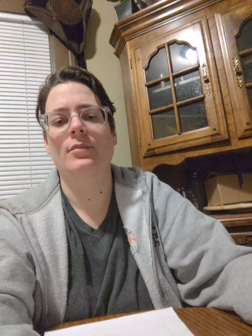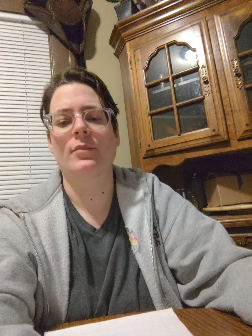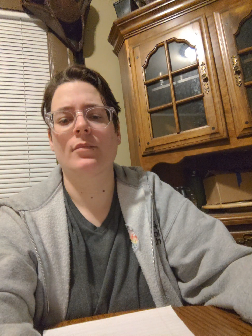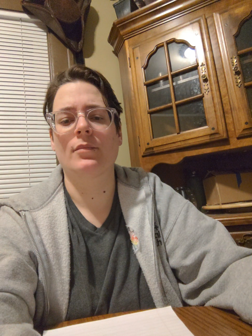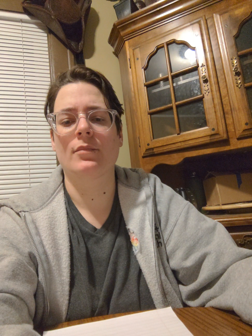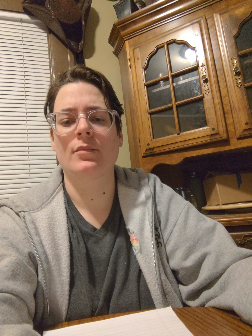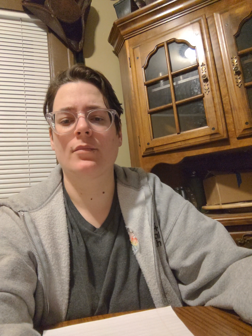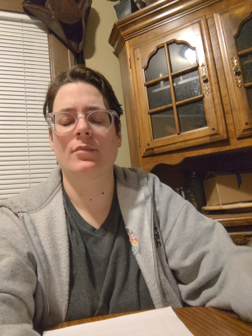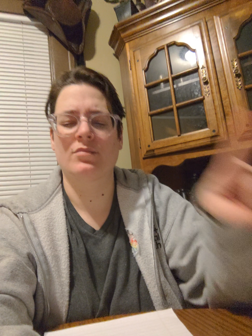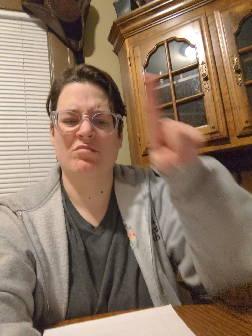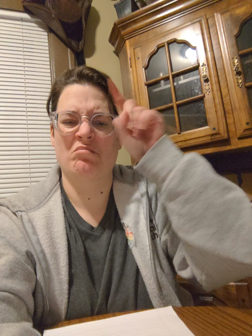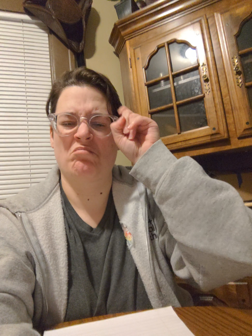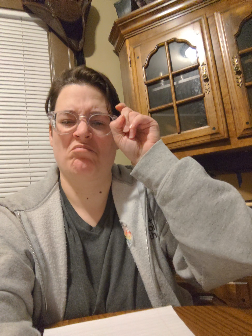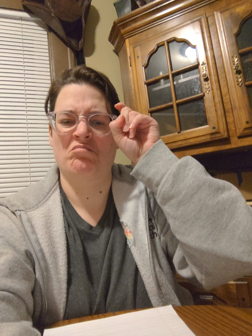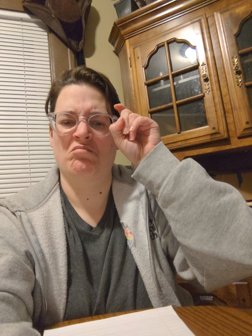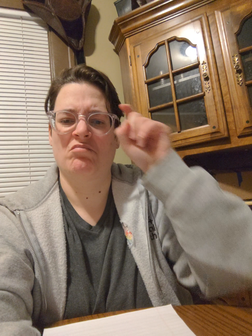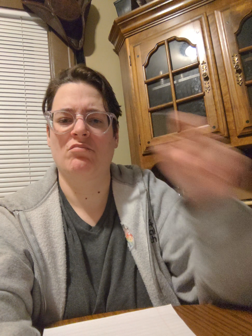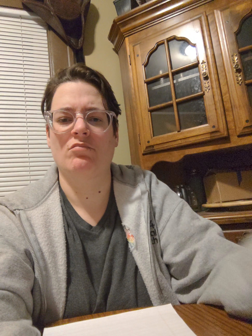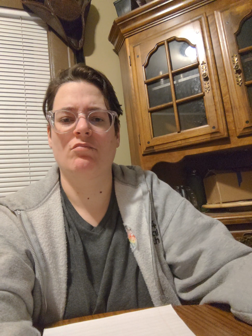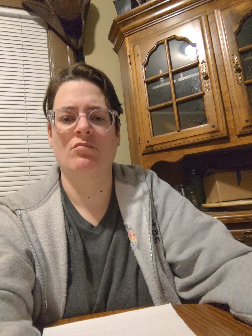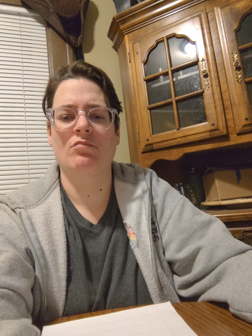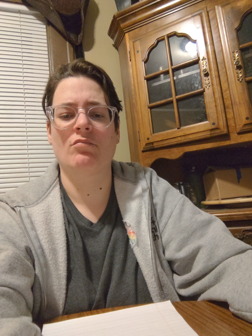puzzle